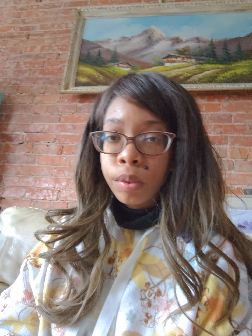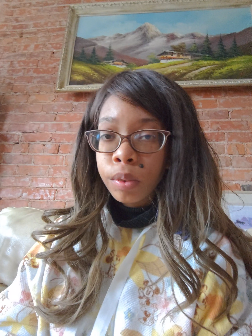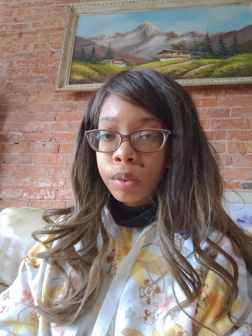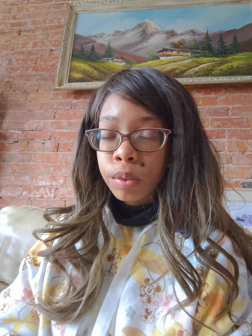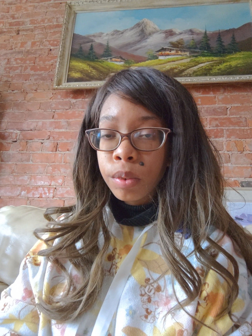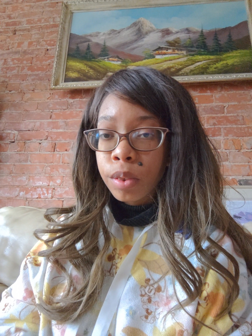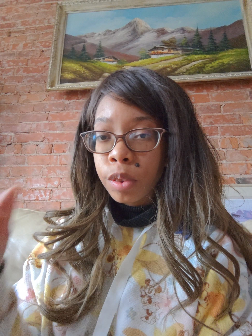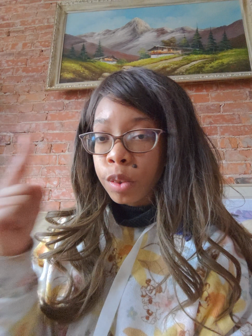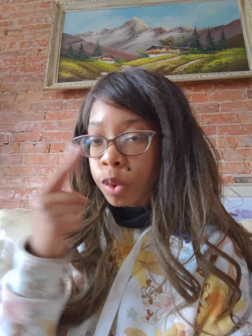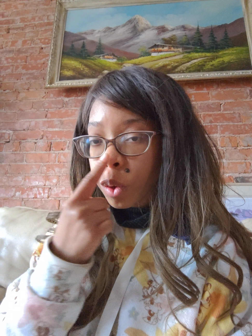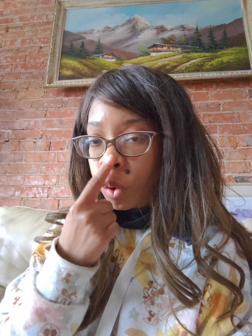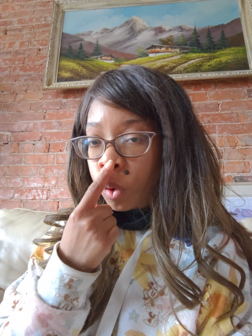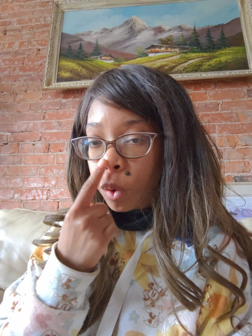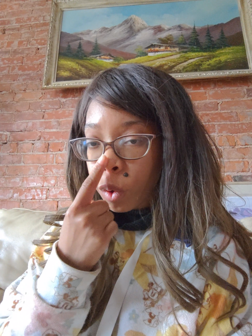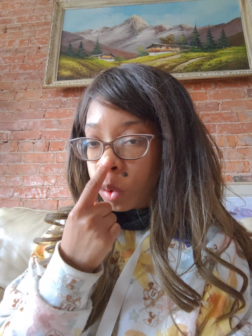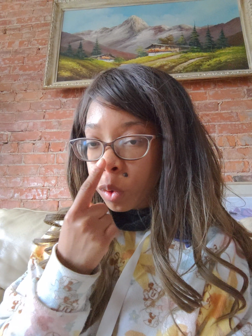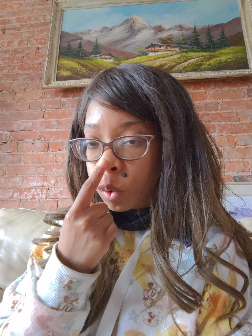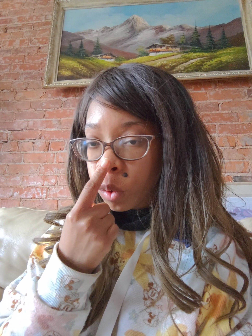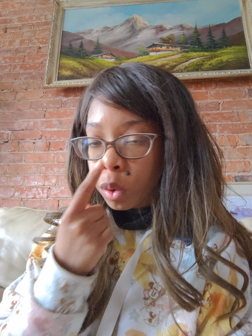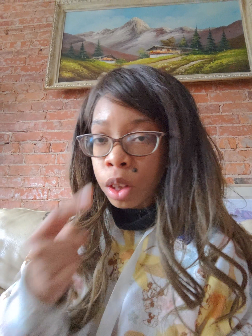nose